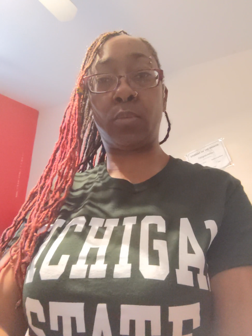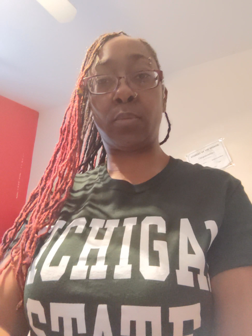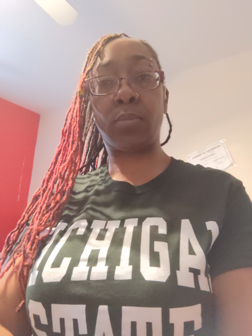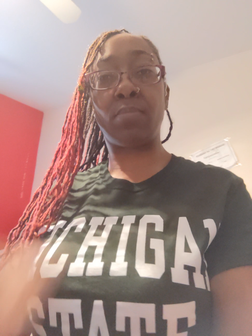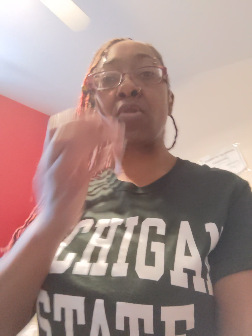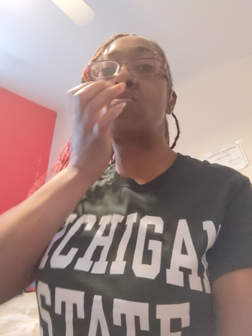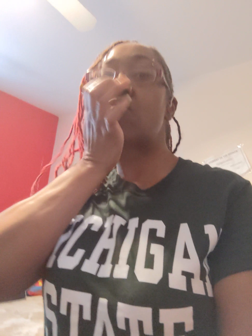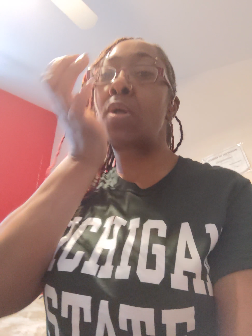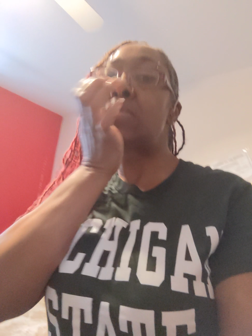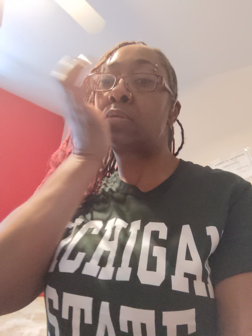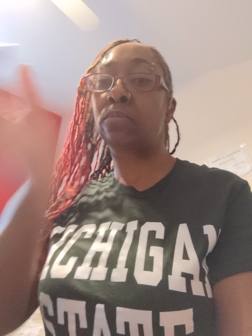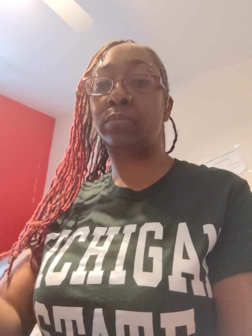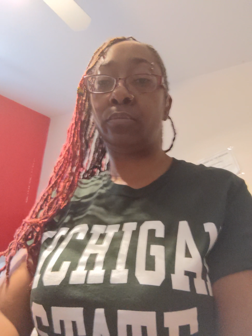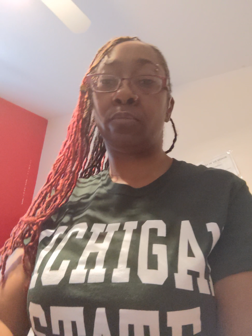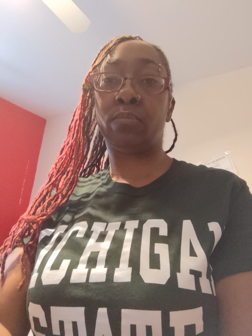grass